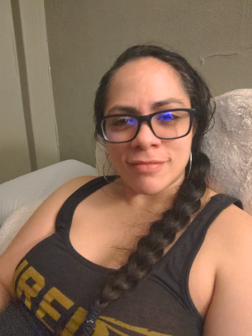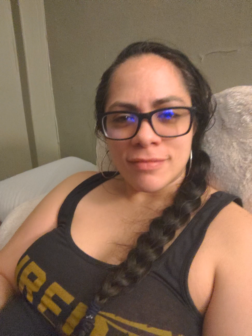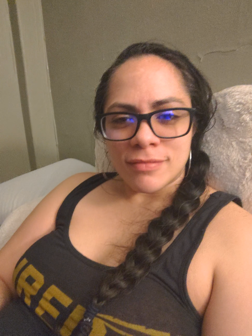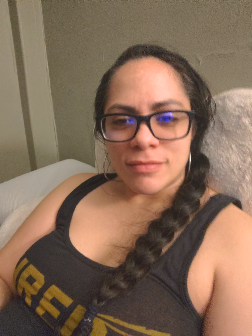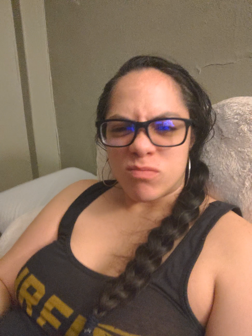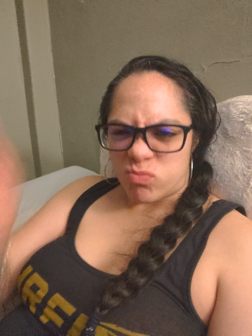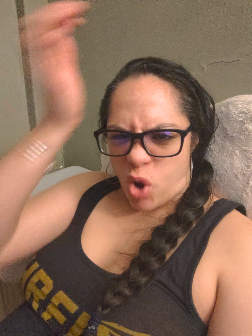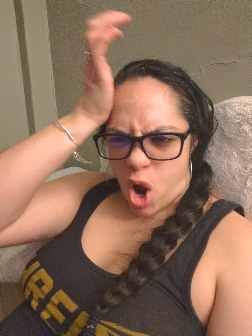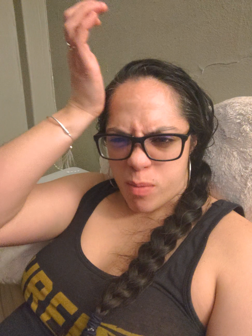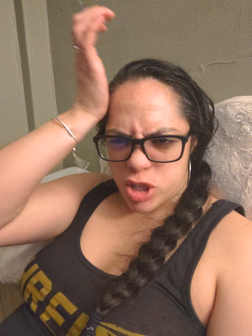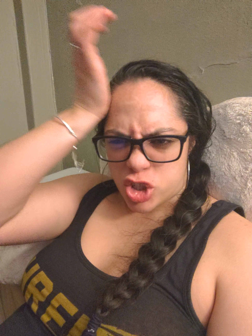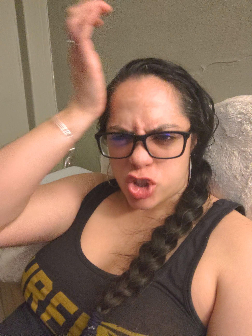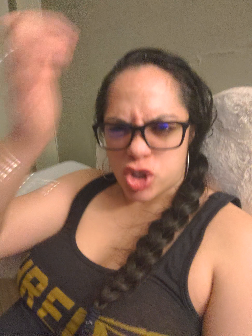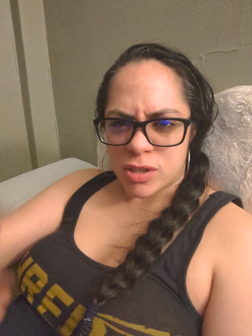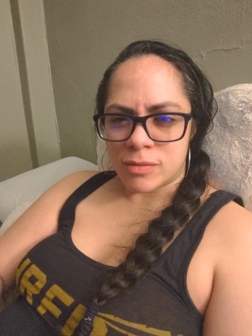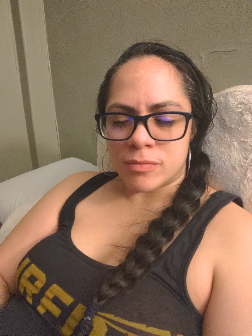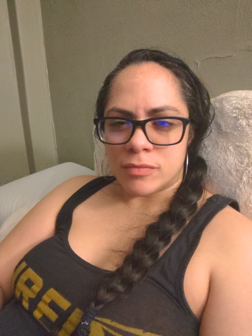garbage